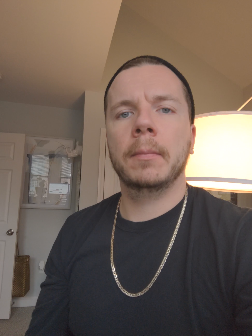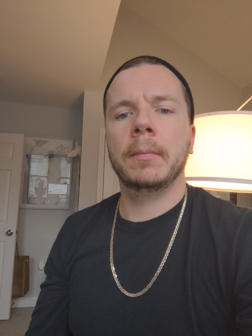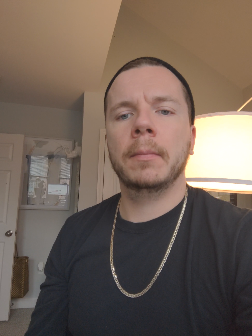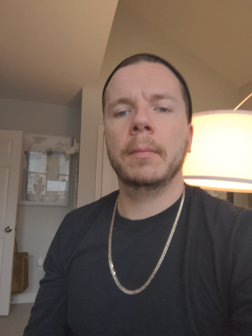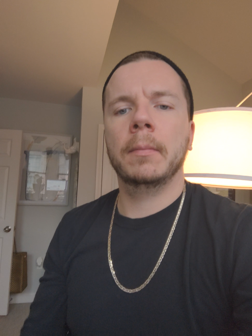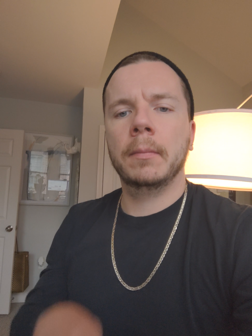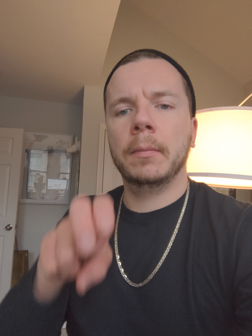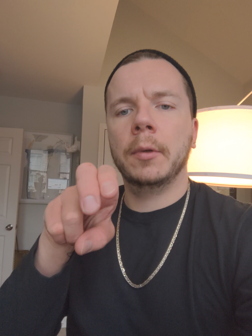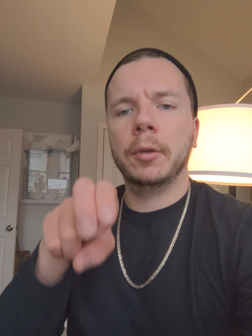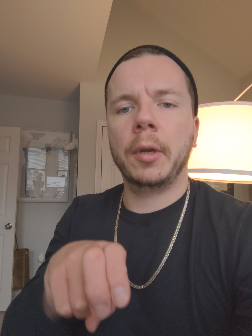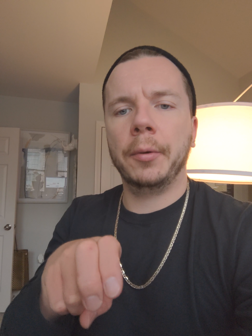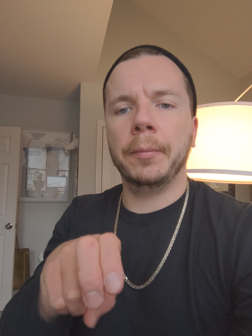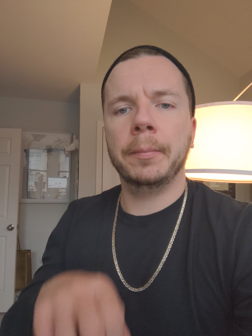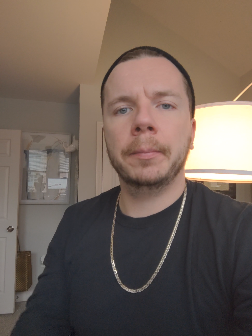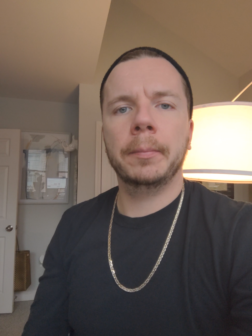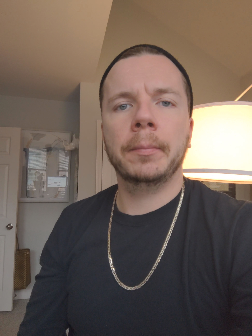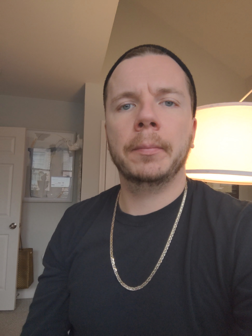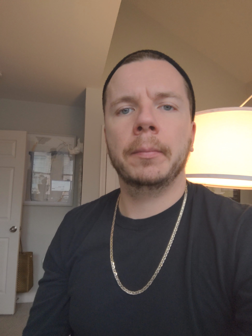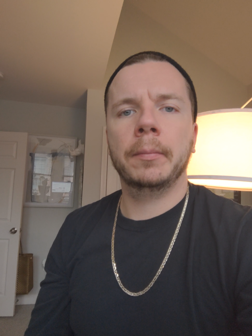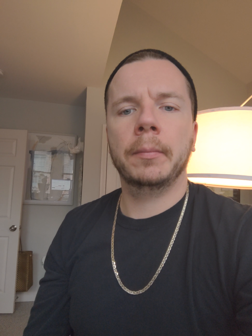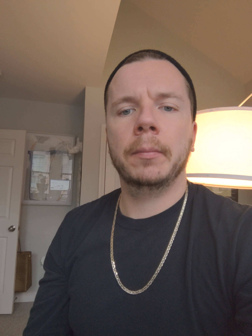chair